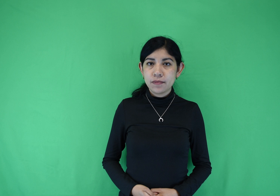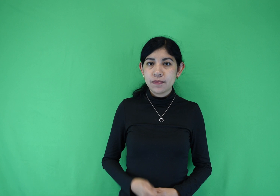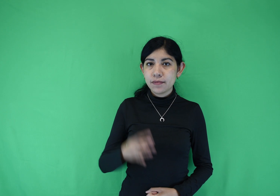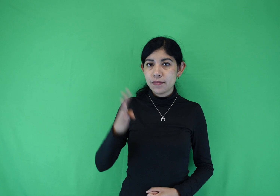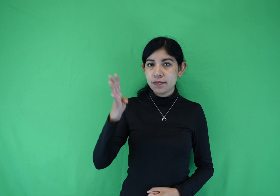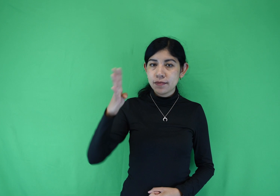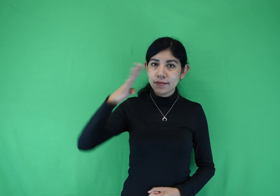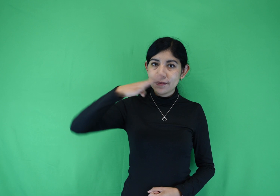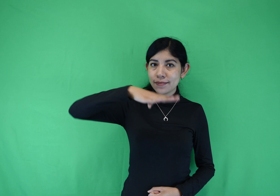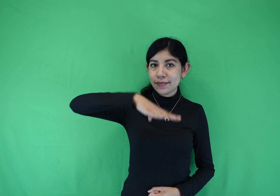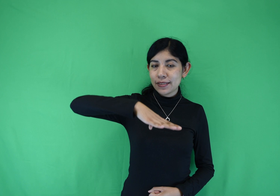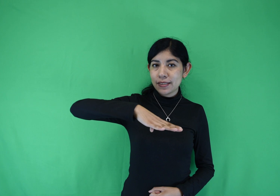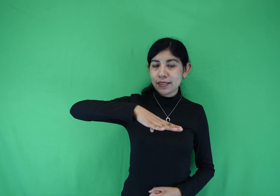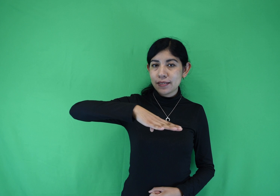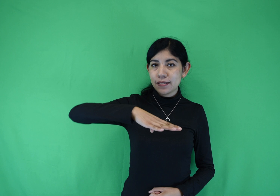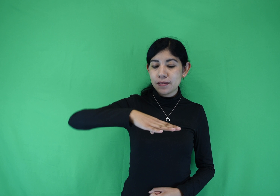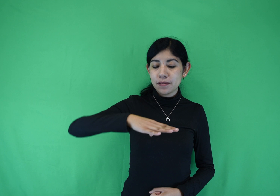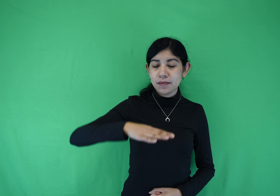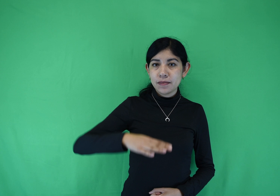mal